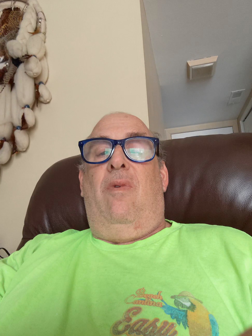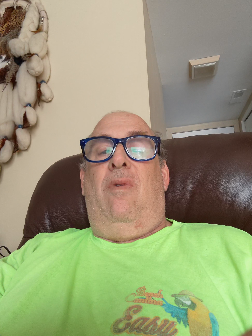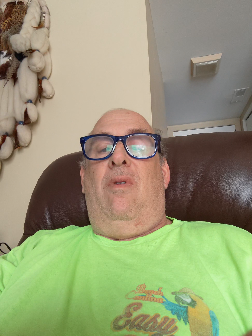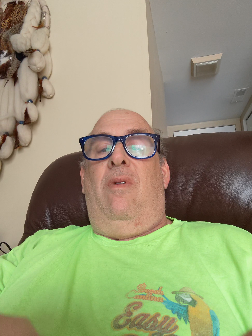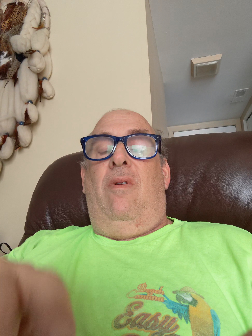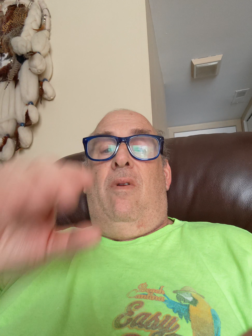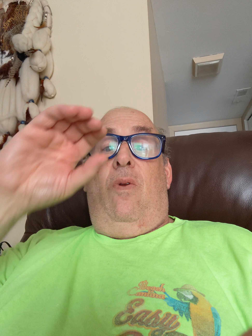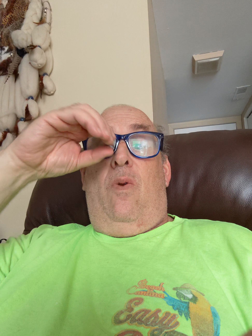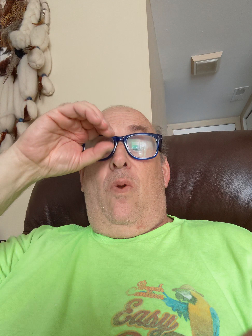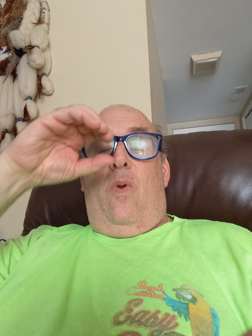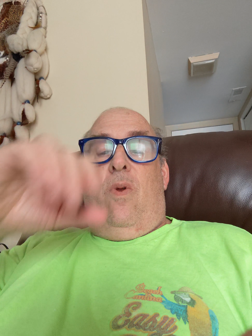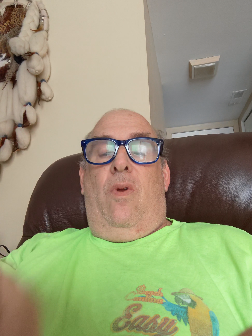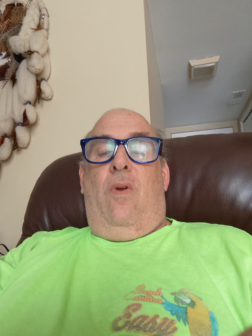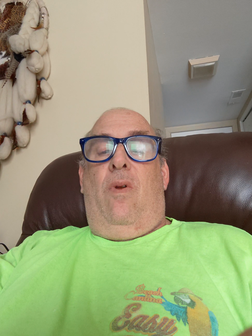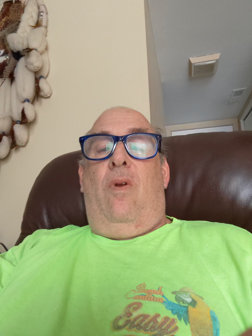owl